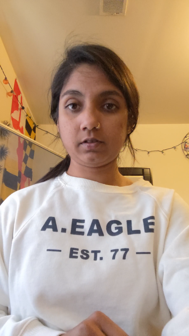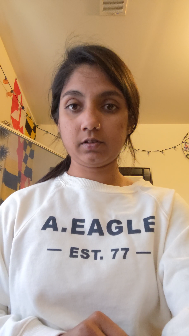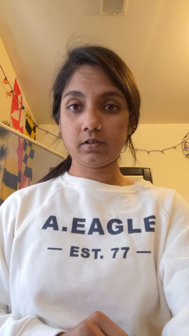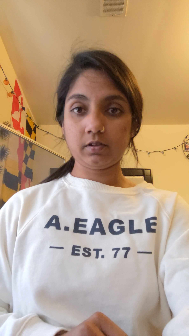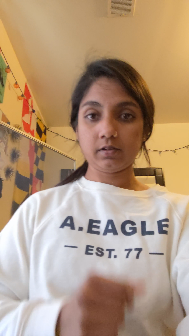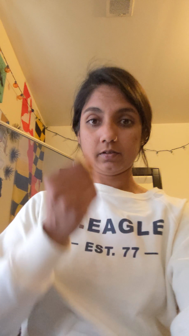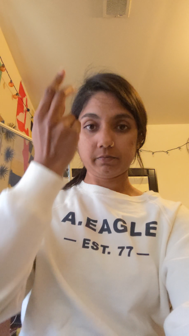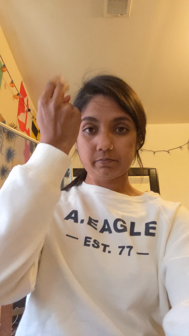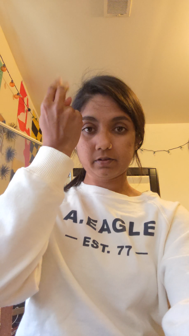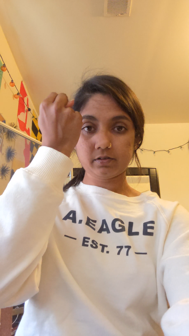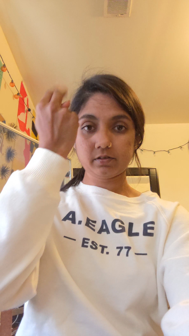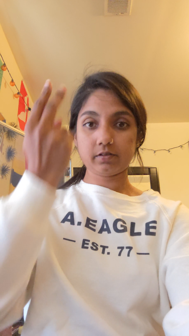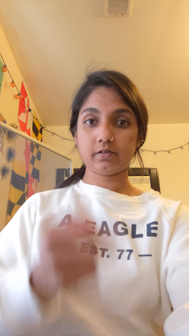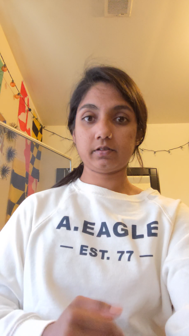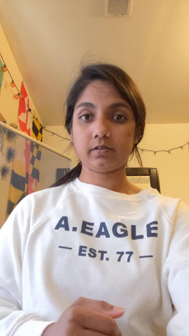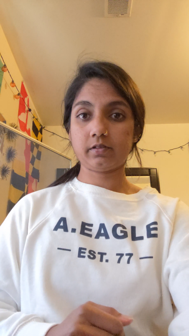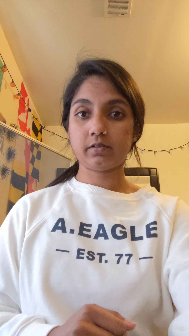bunny